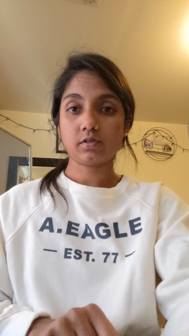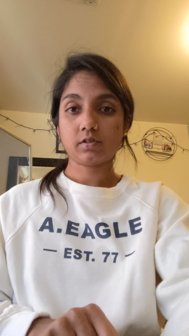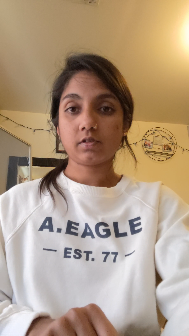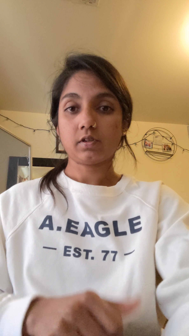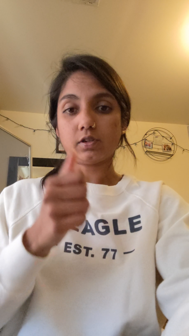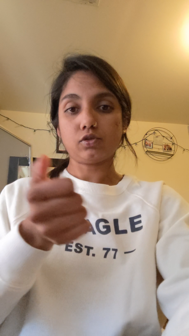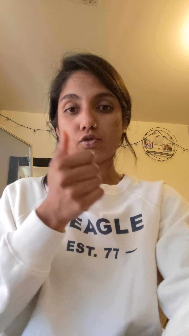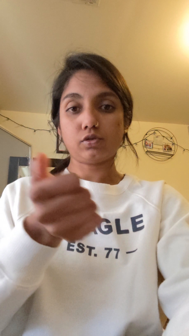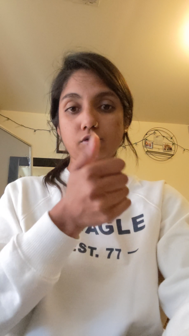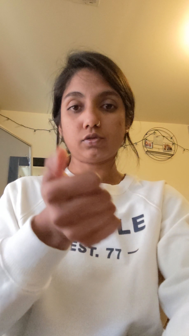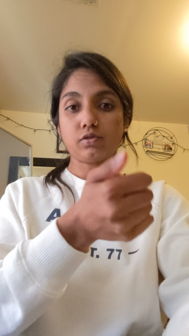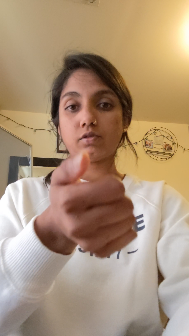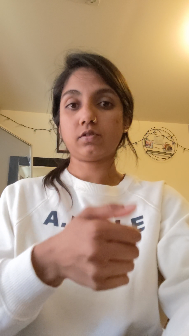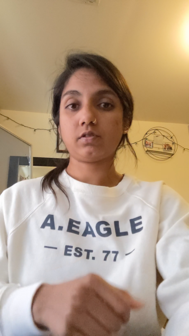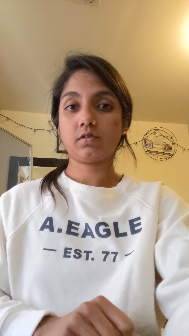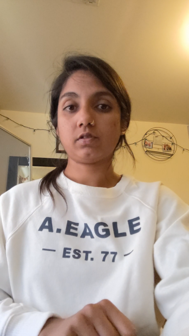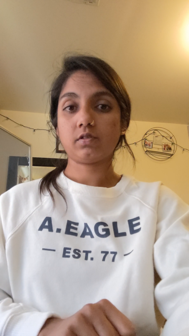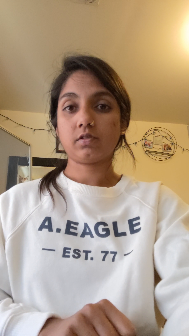chase